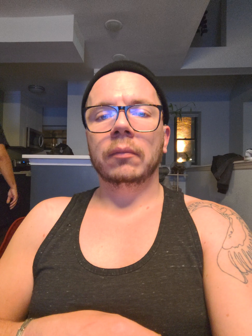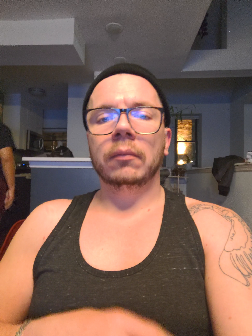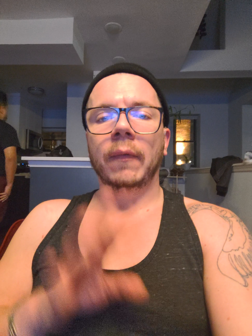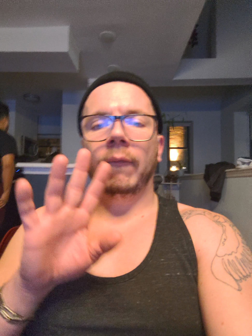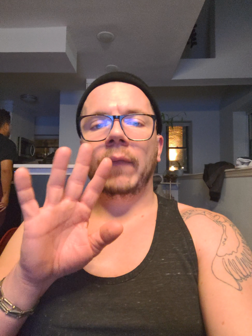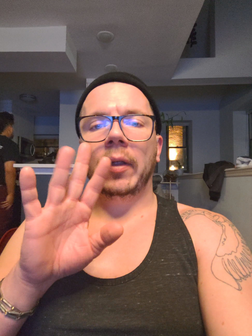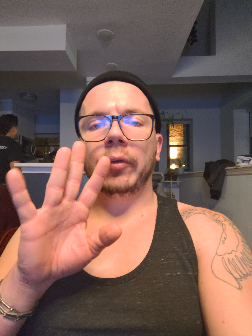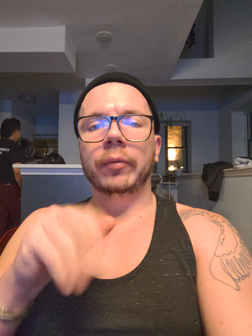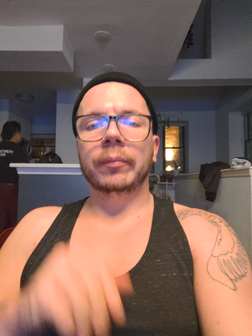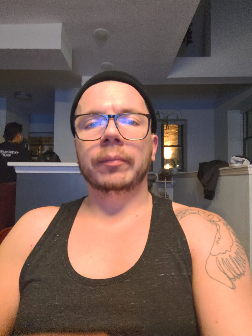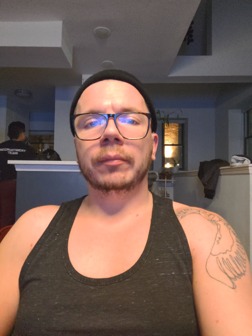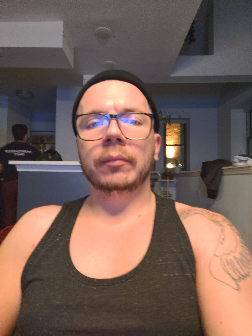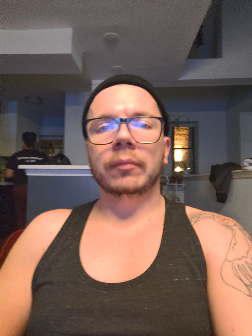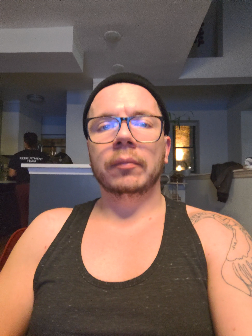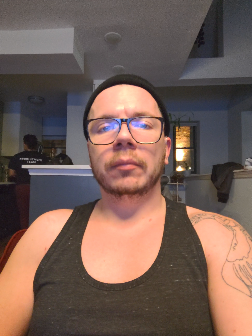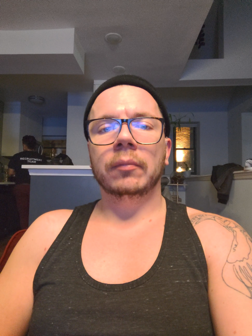finger